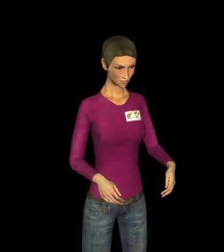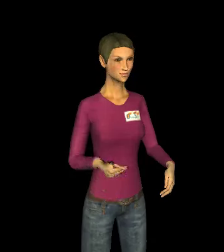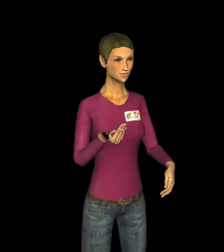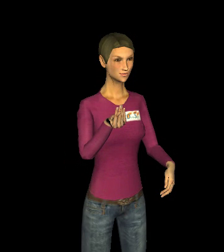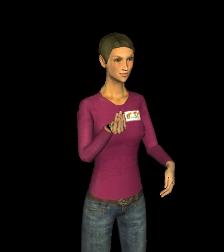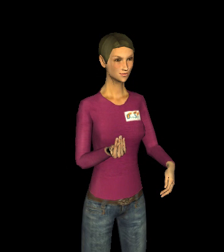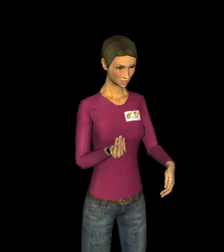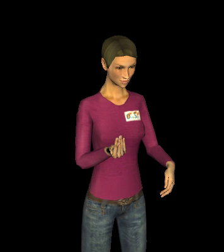طفل